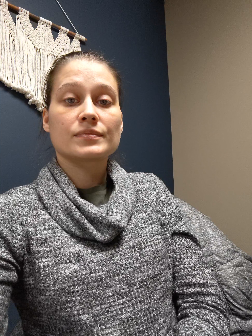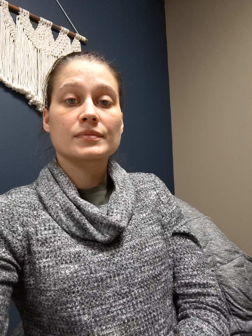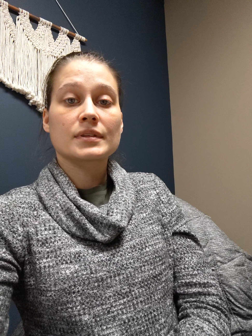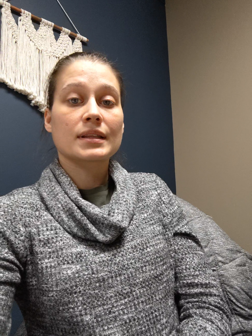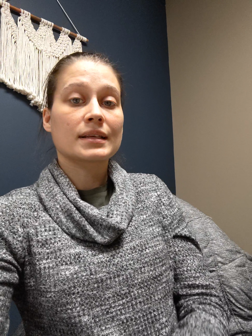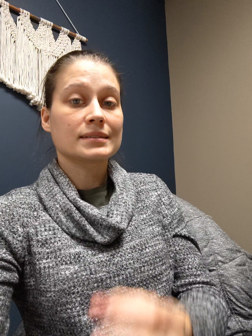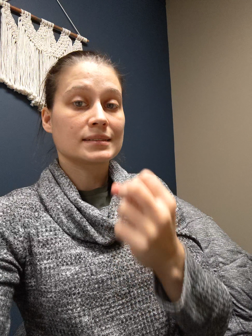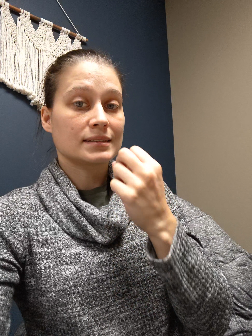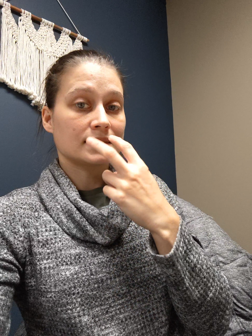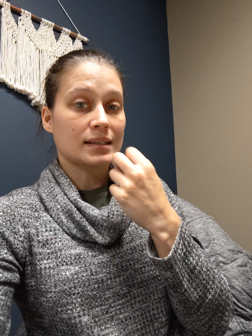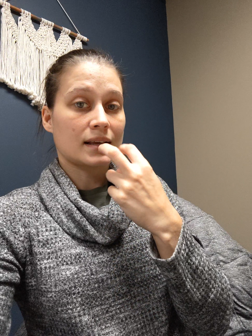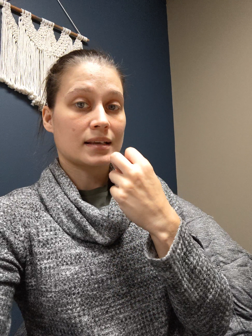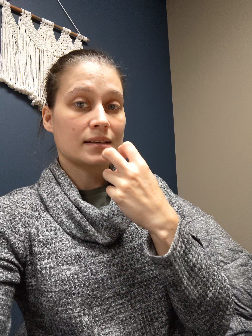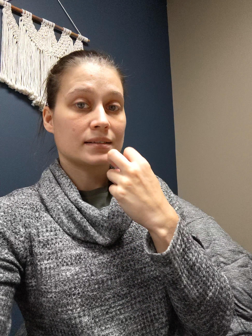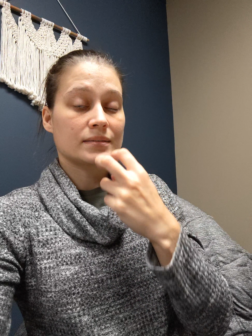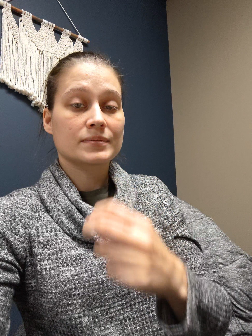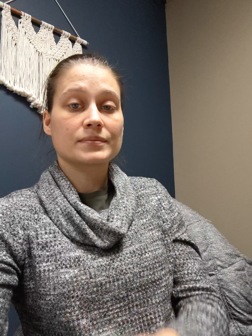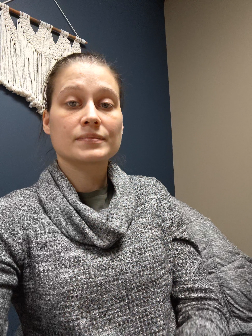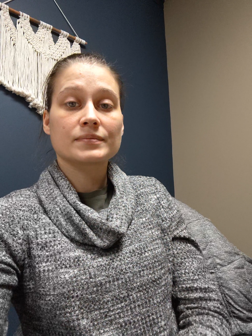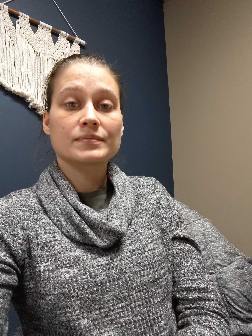snack